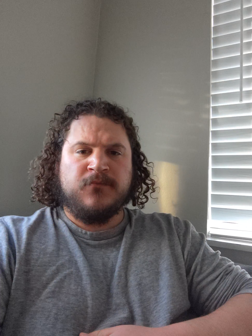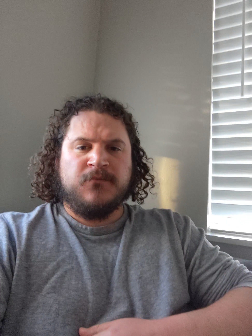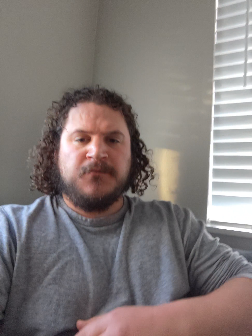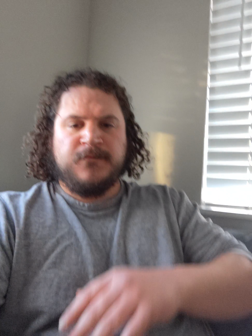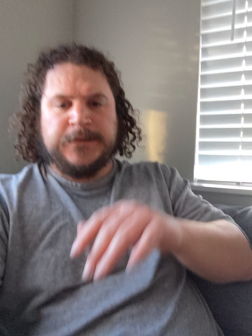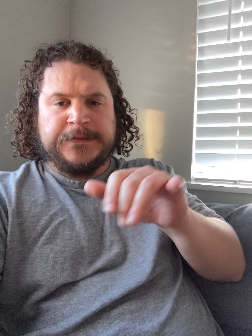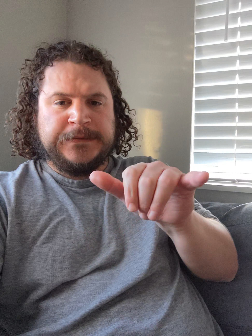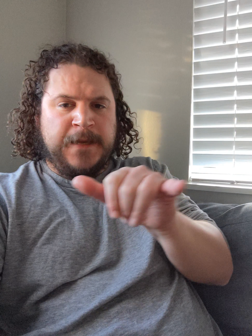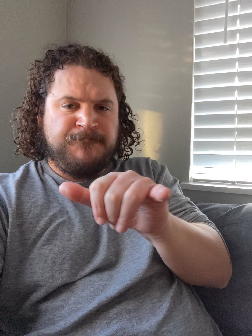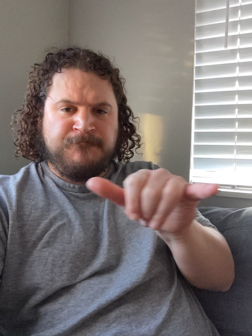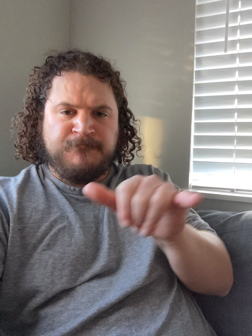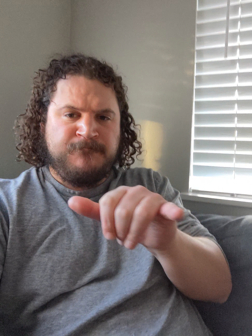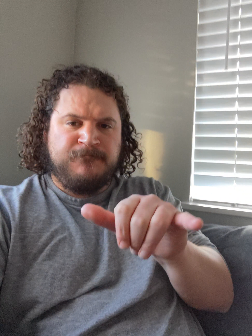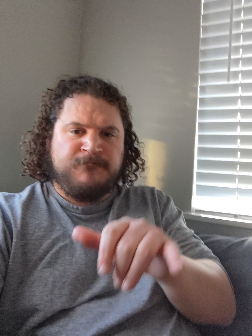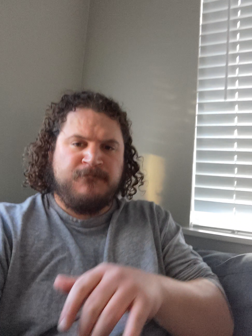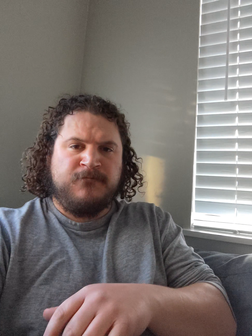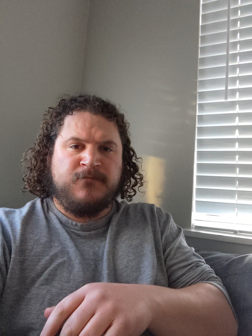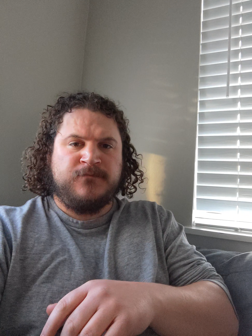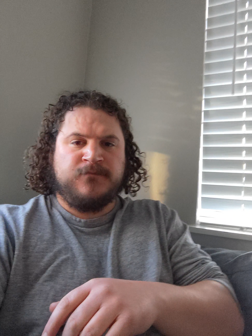same